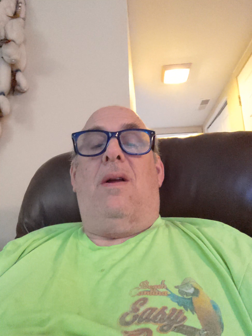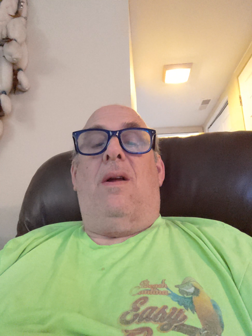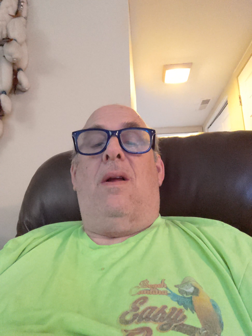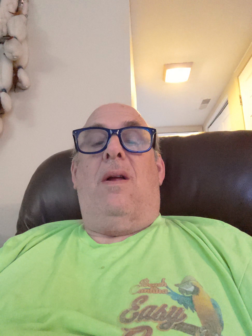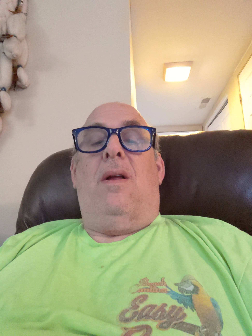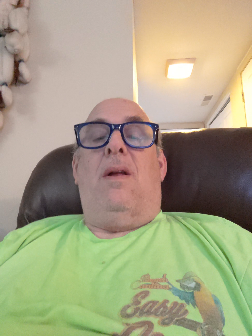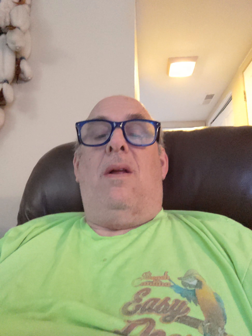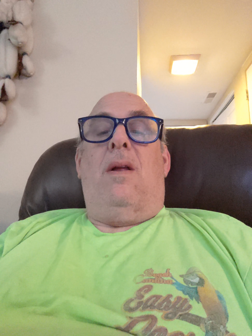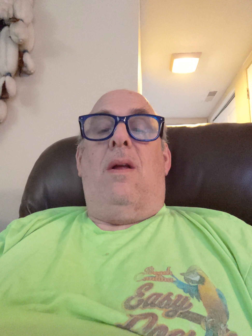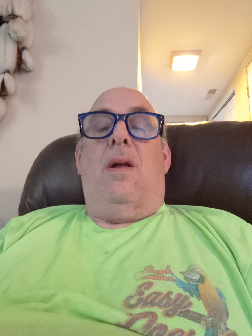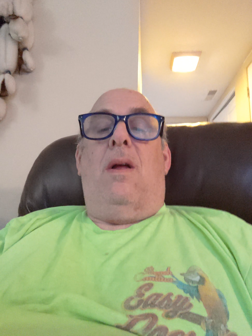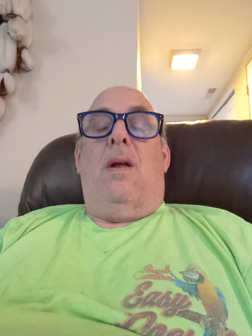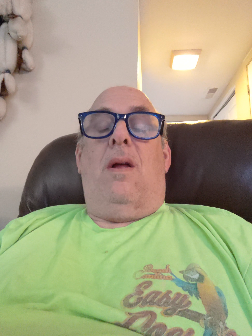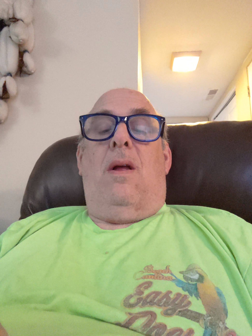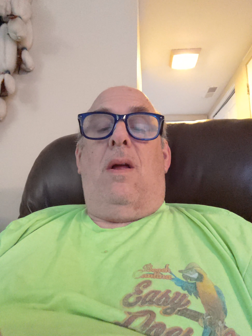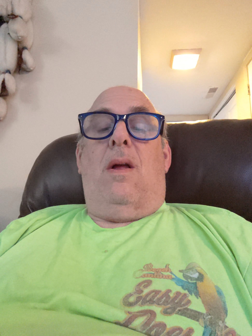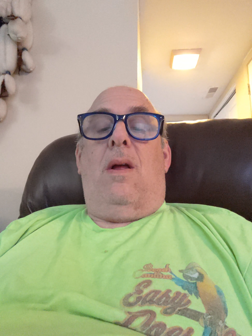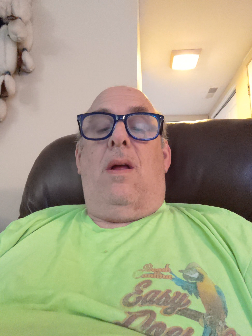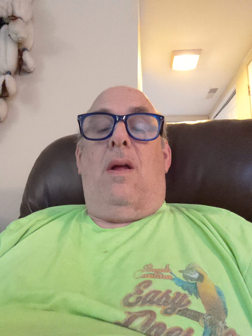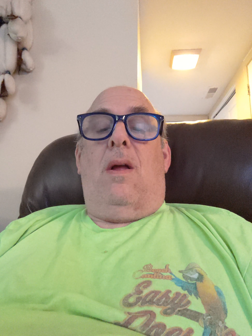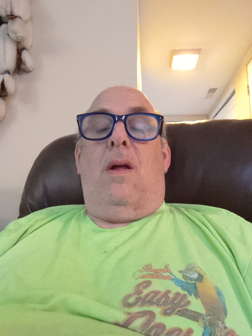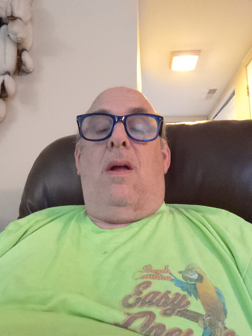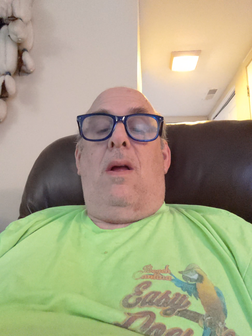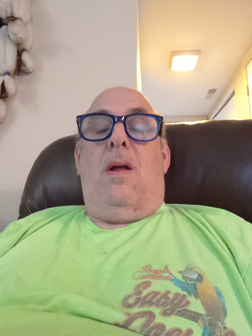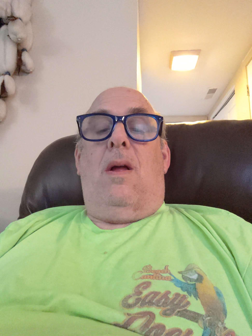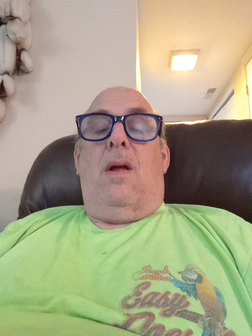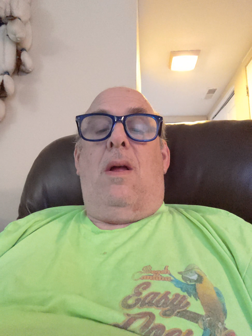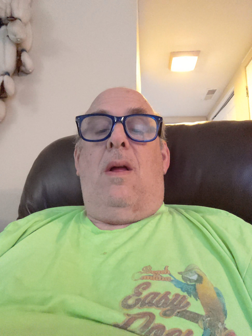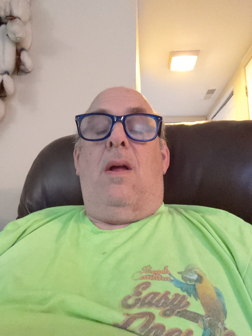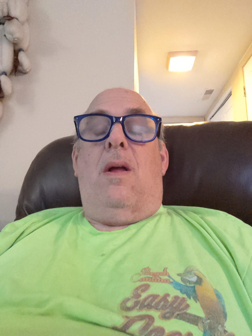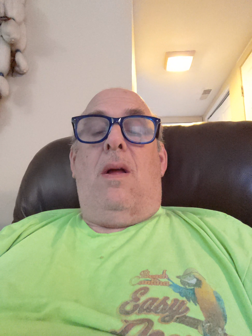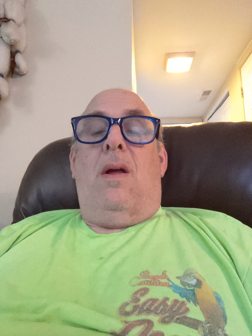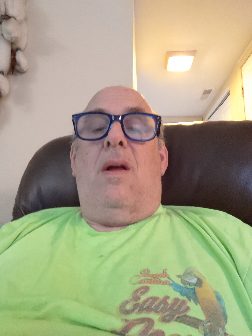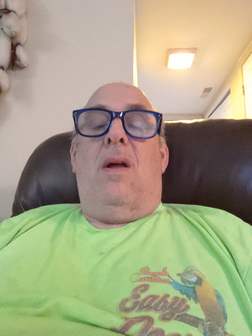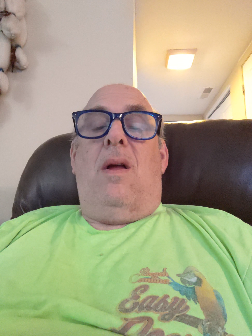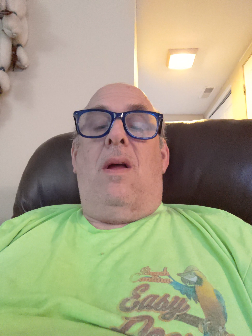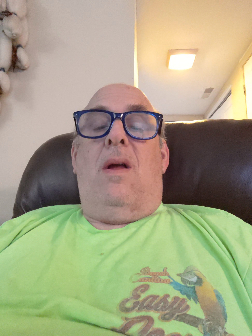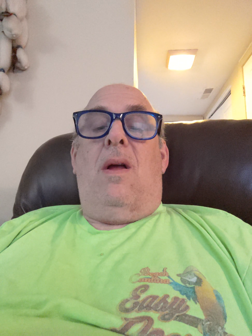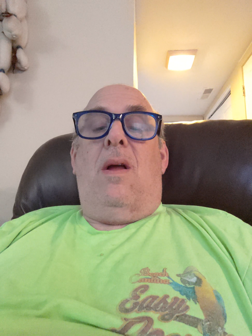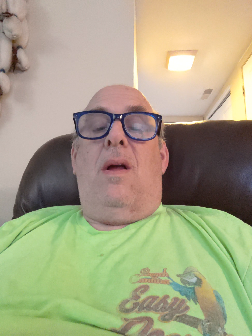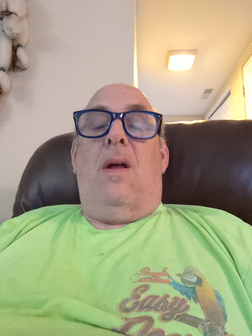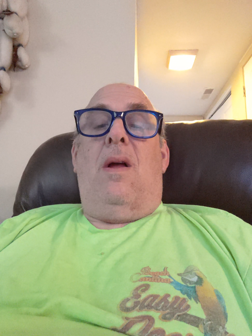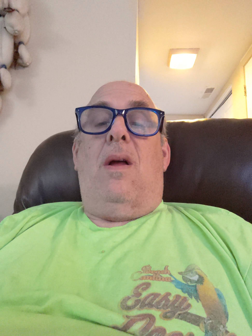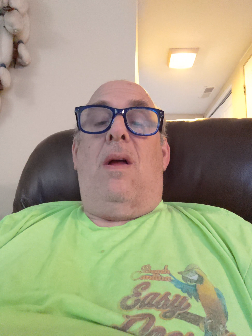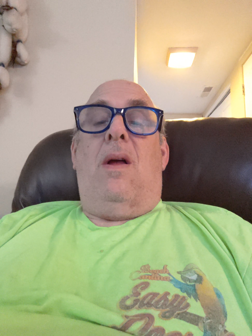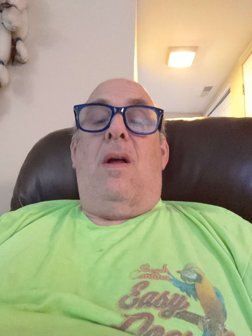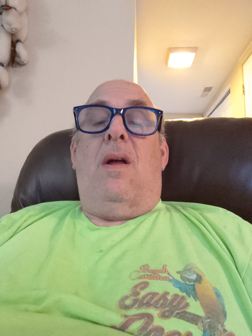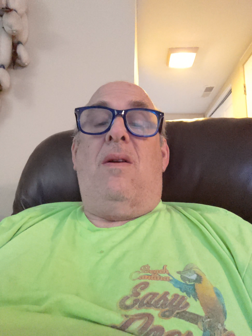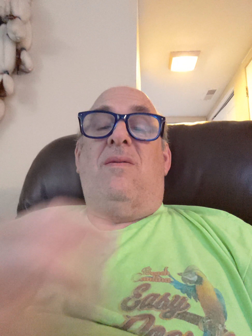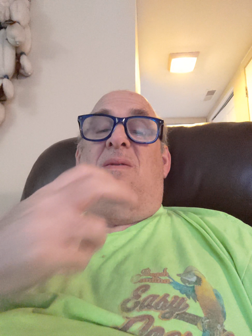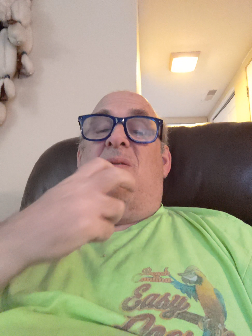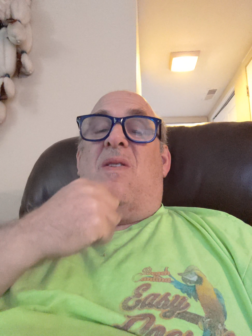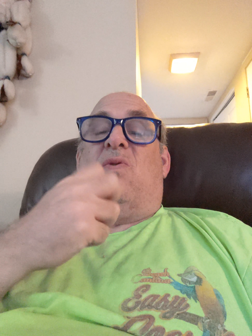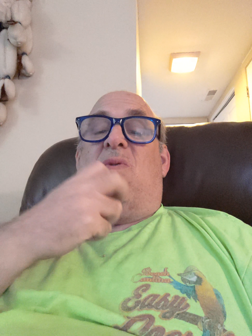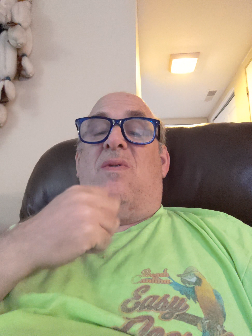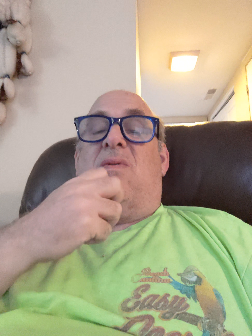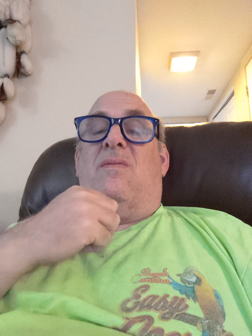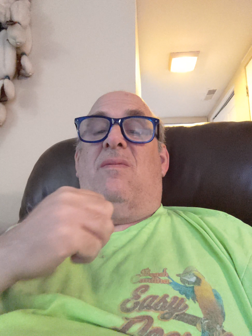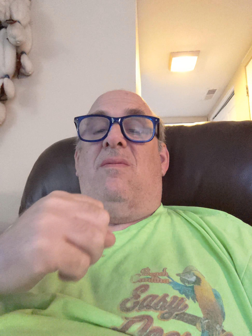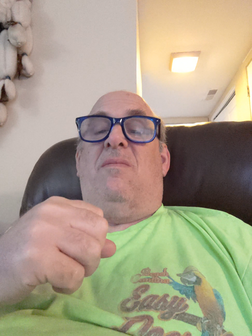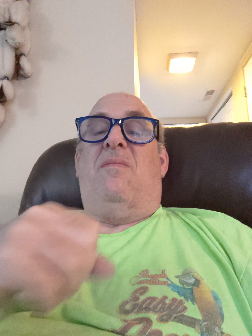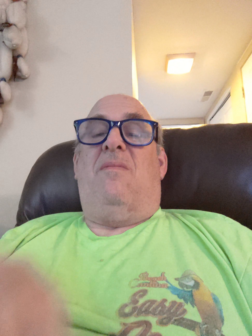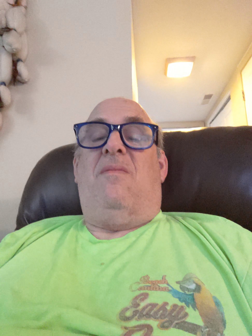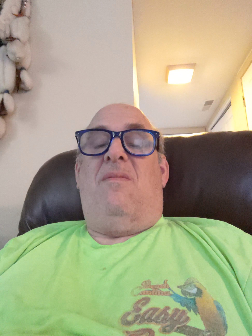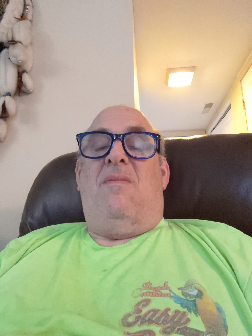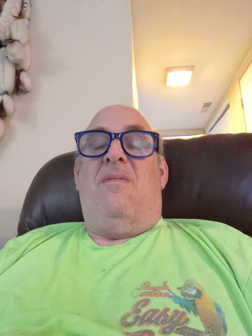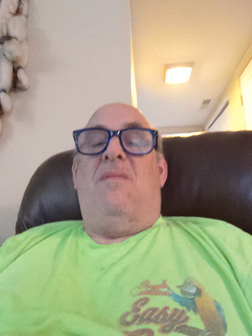underwear